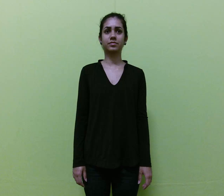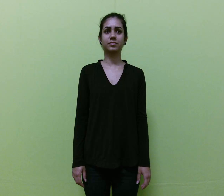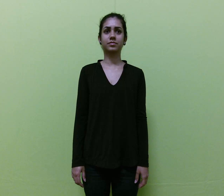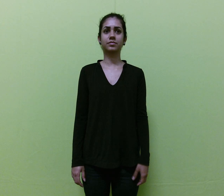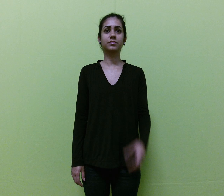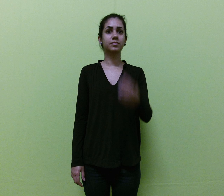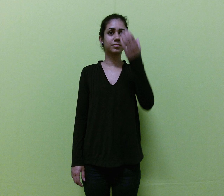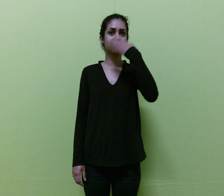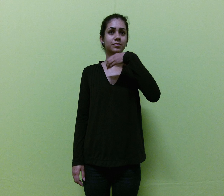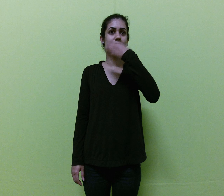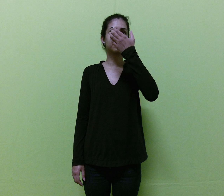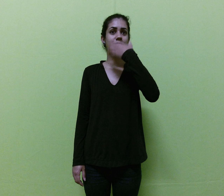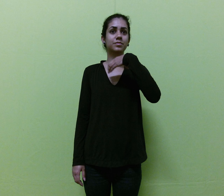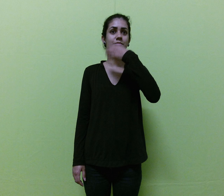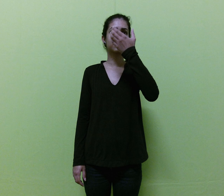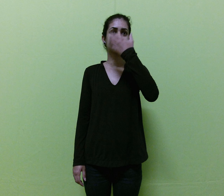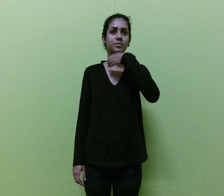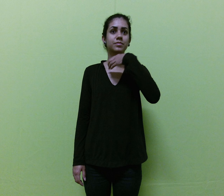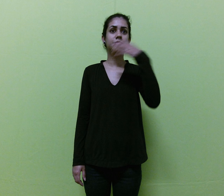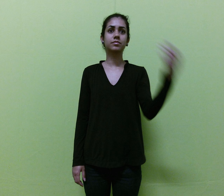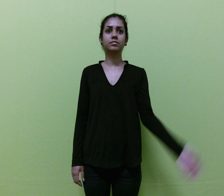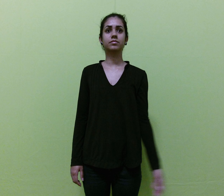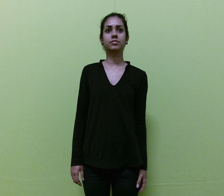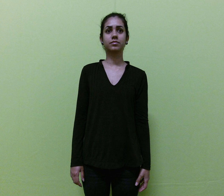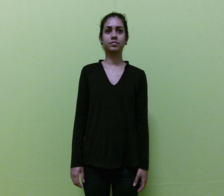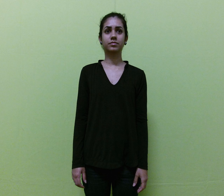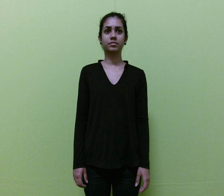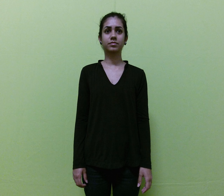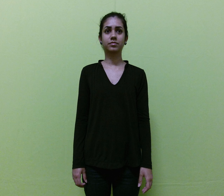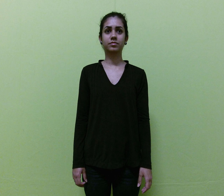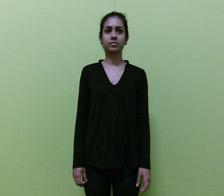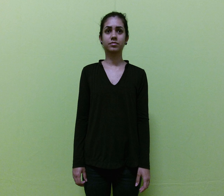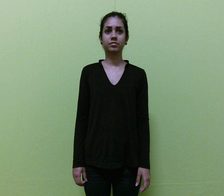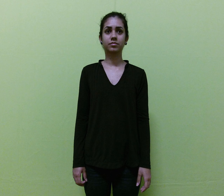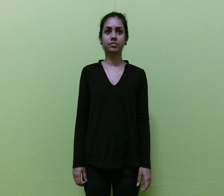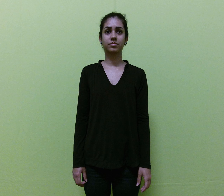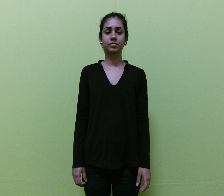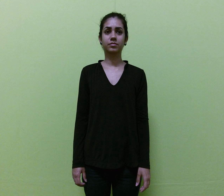maçã